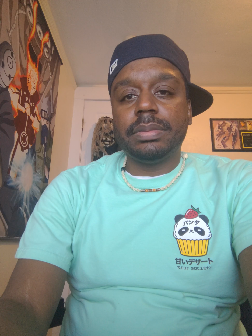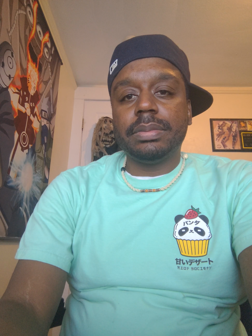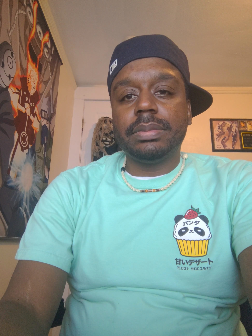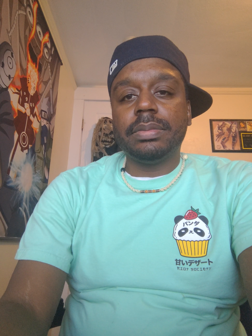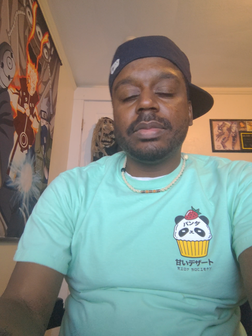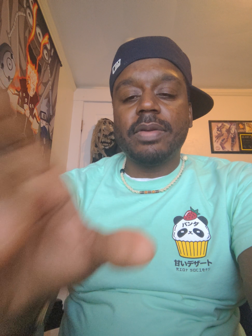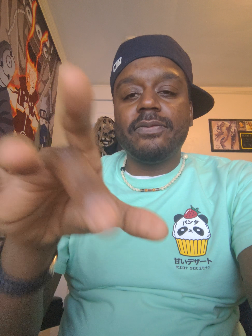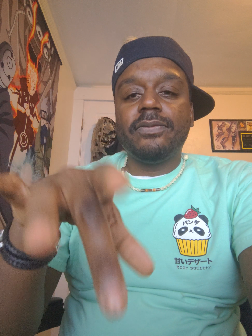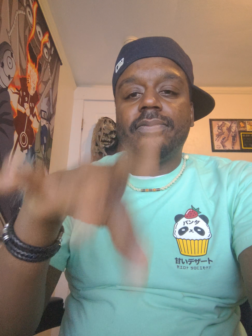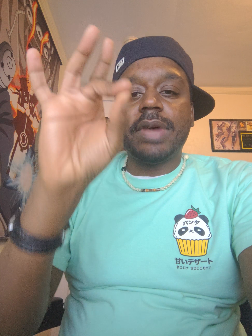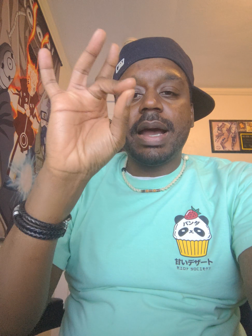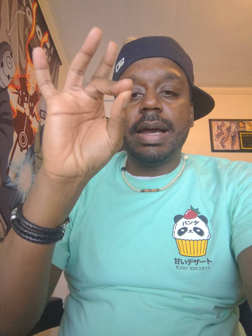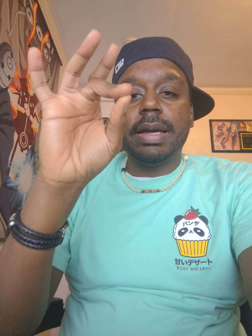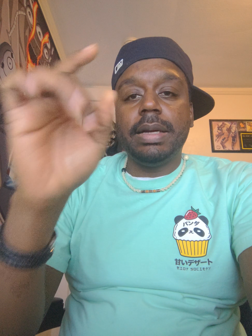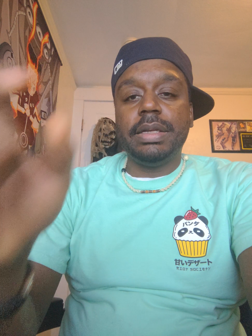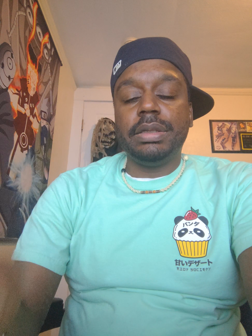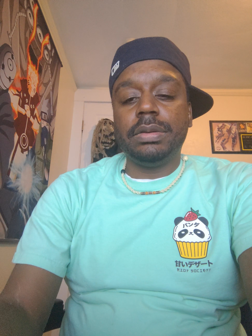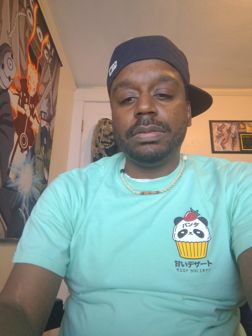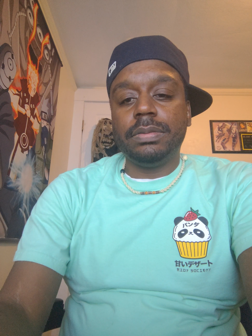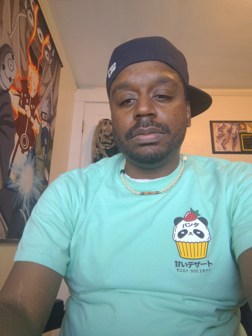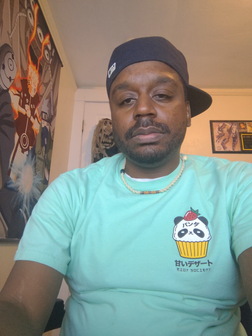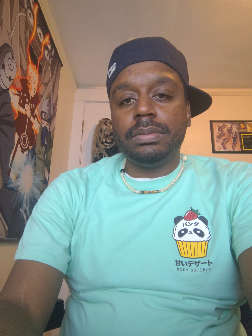find